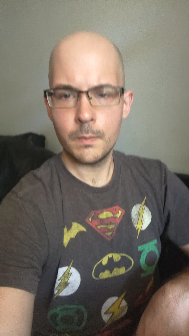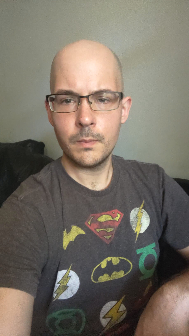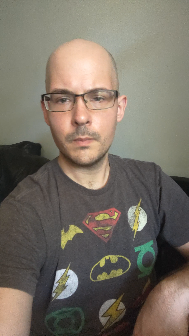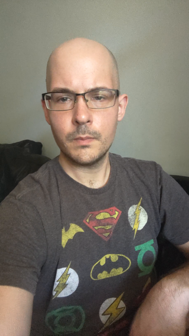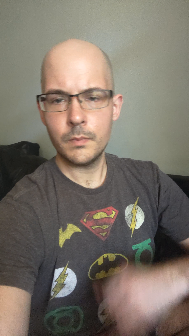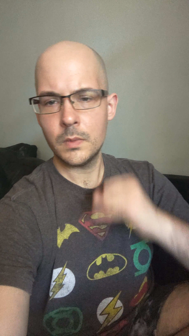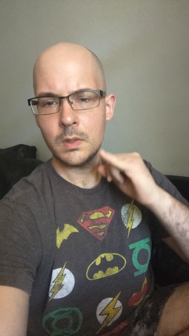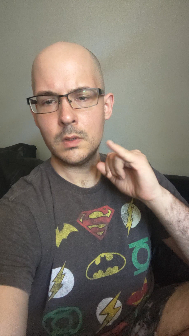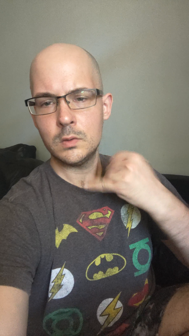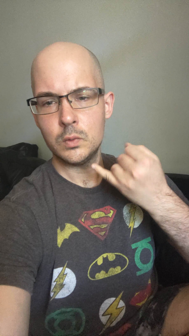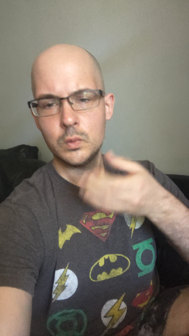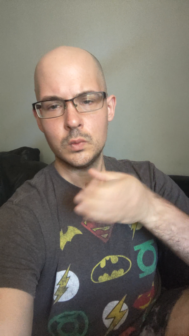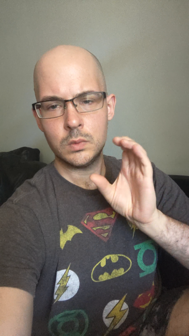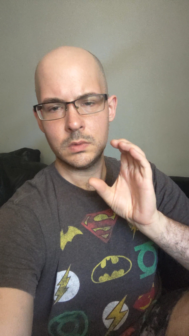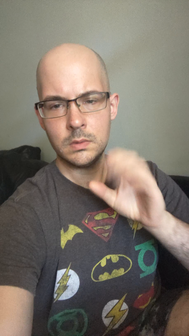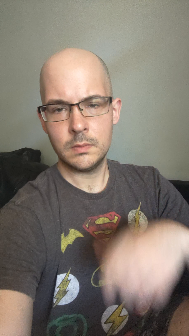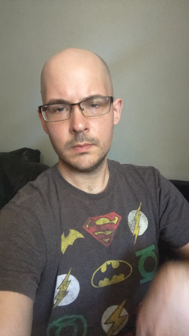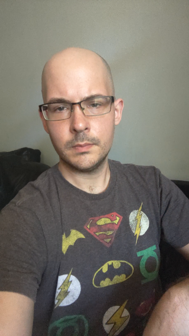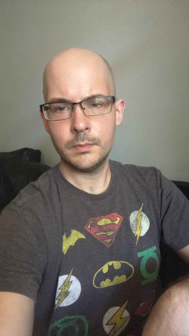juice